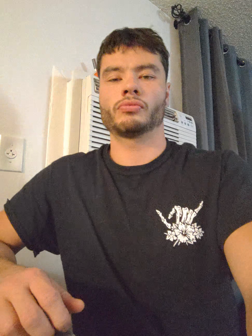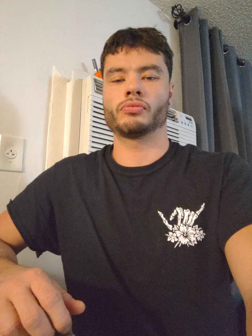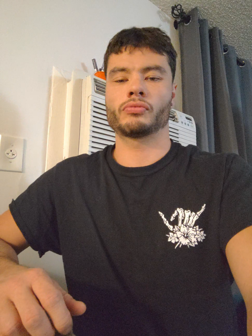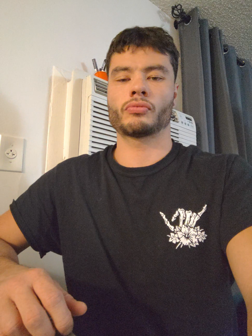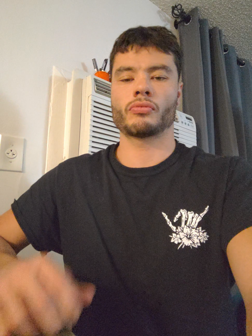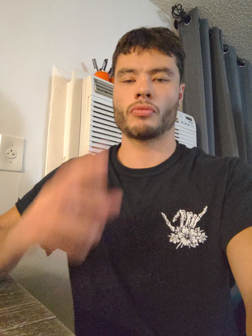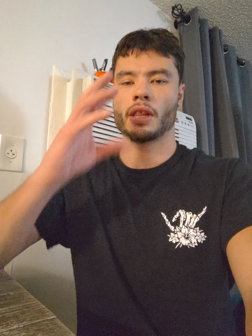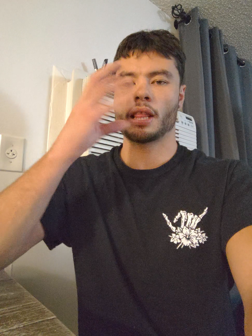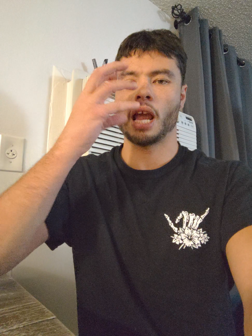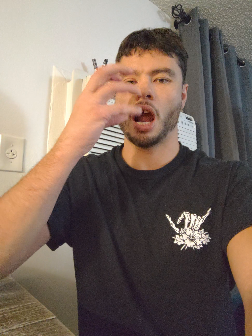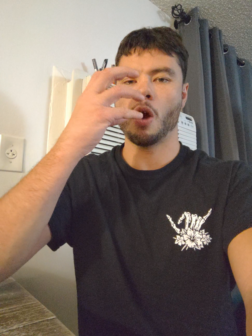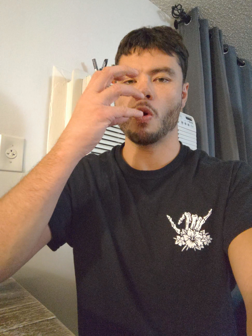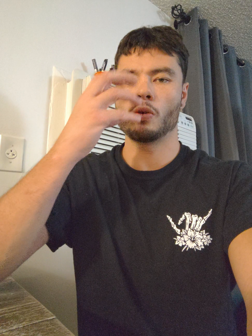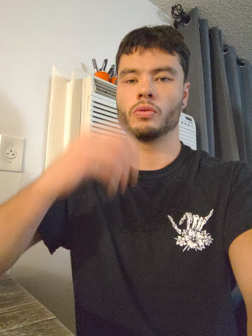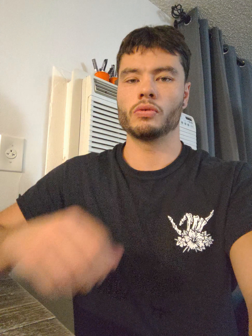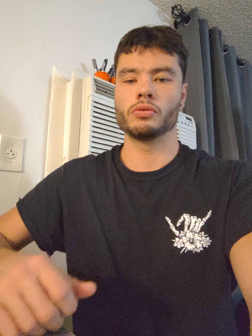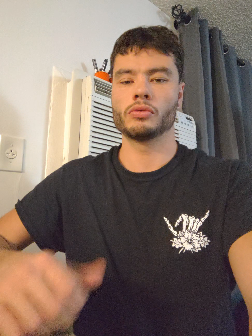clown